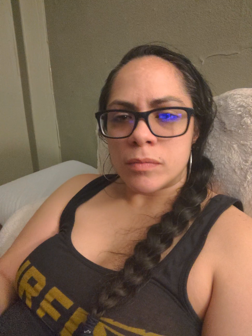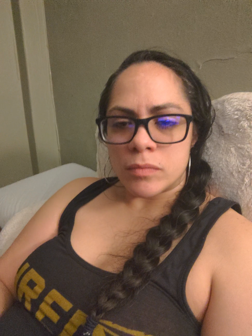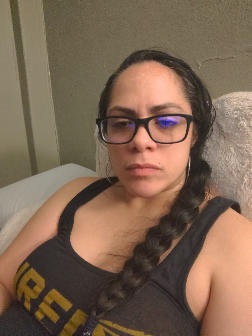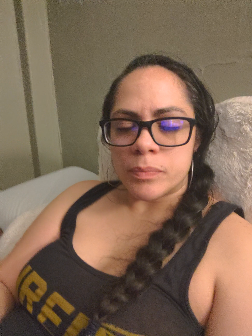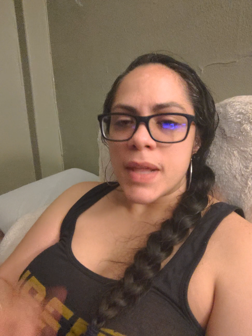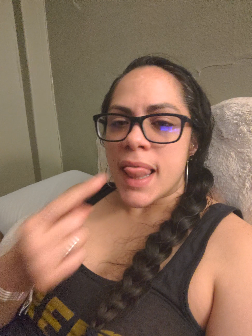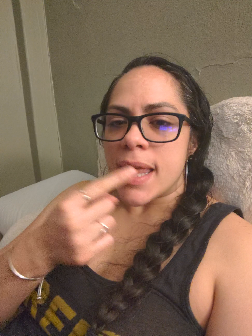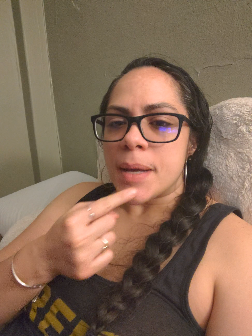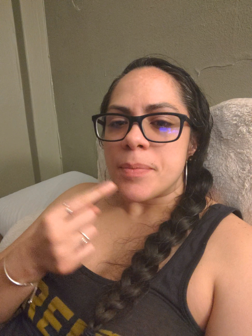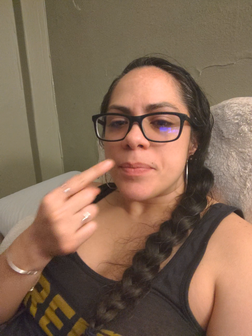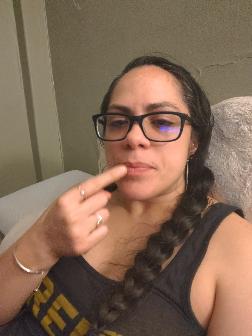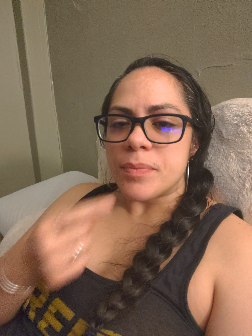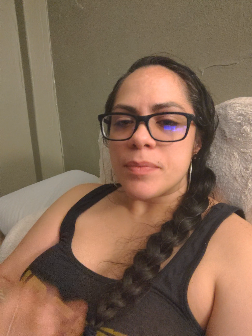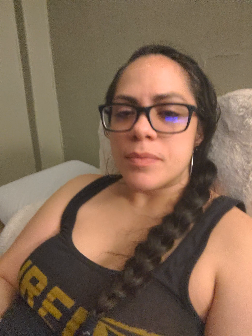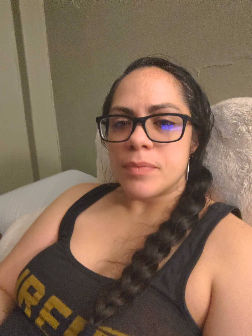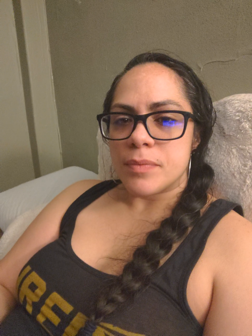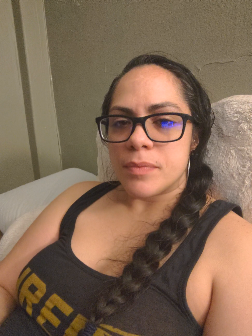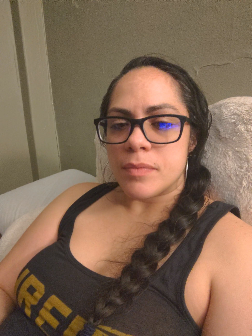lips